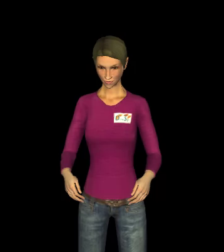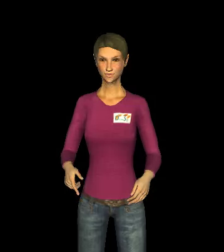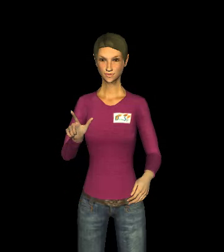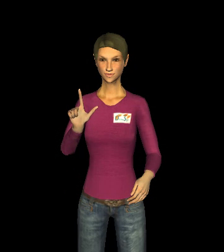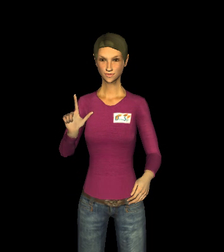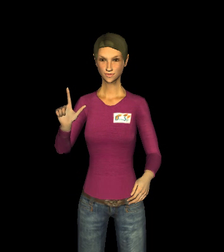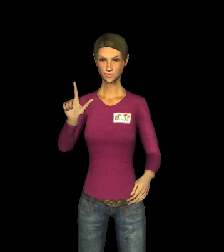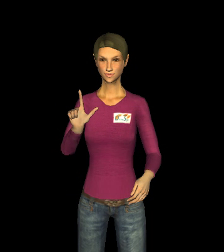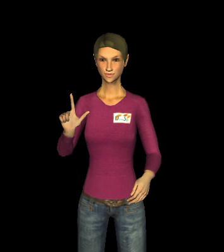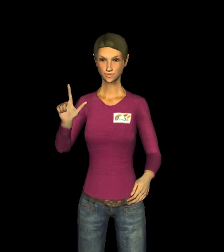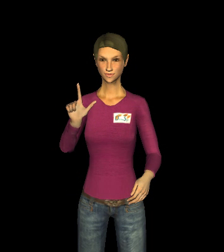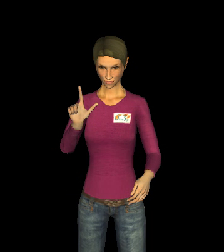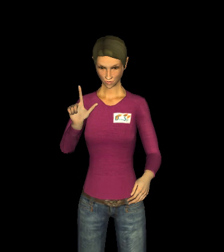الإثنين